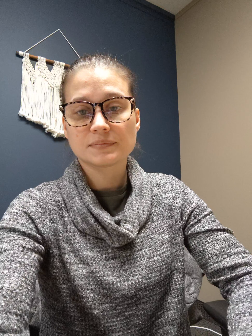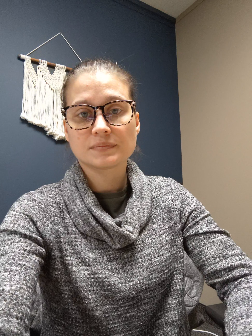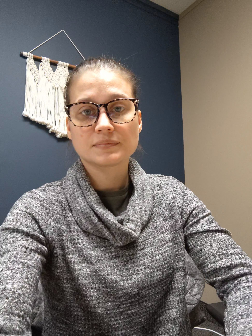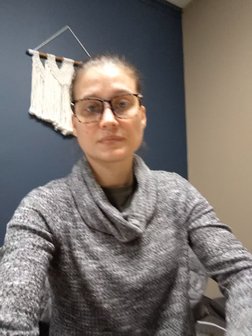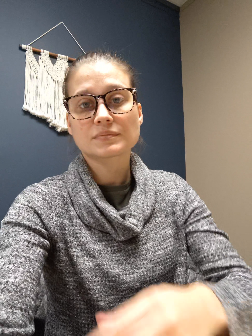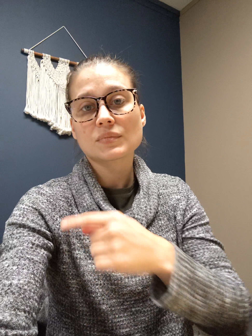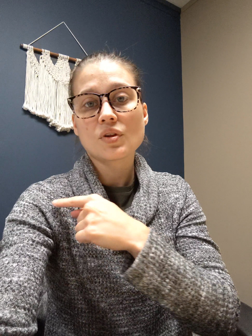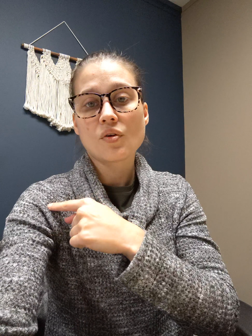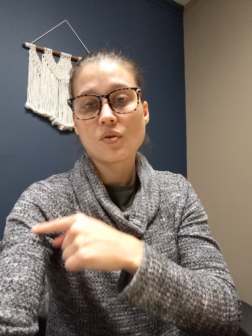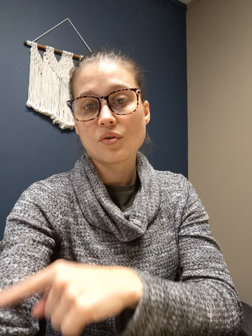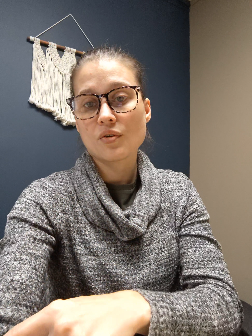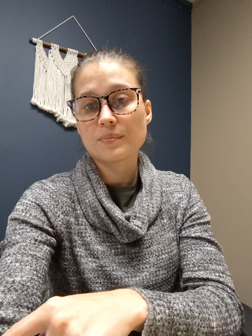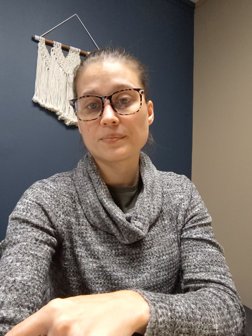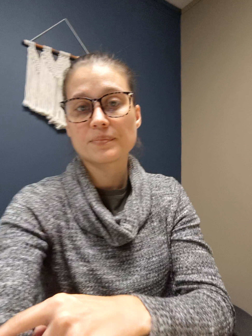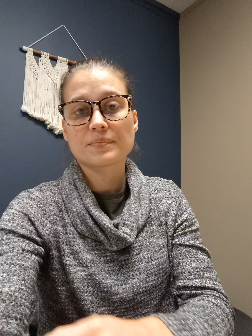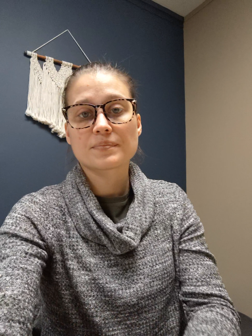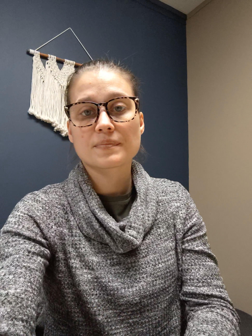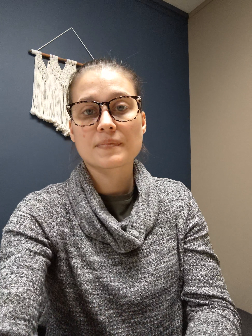arm